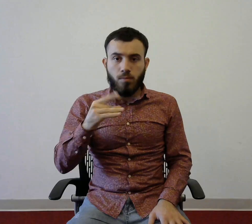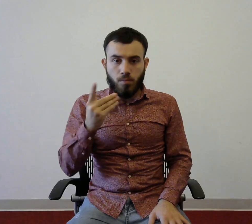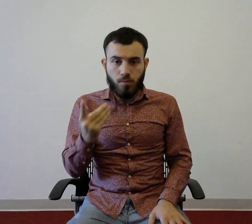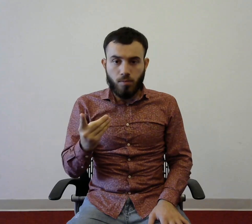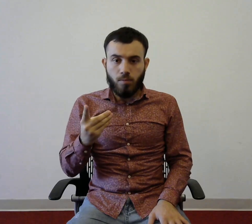Ə